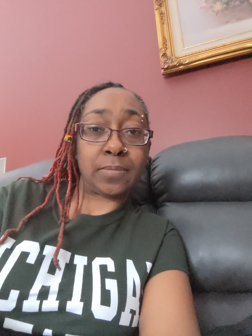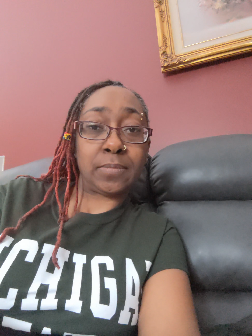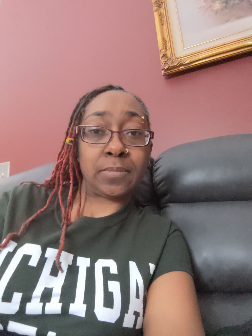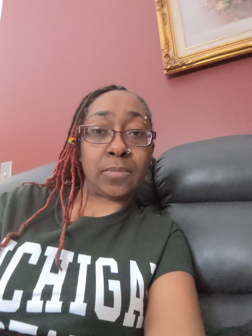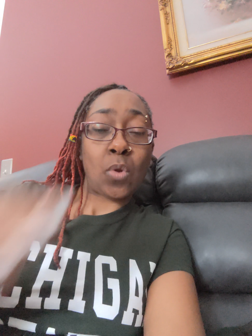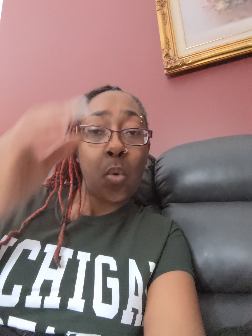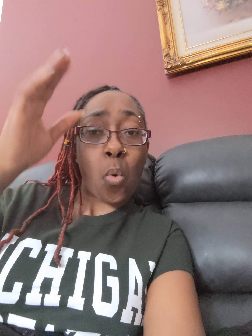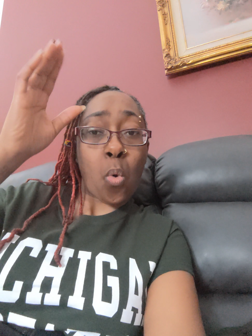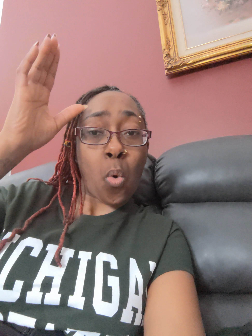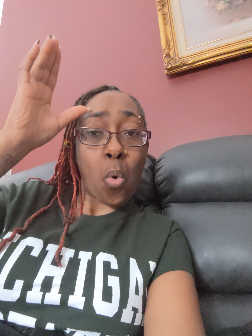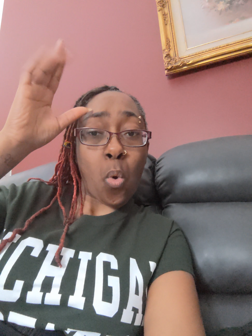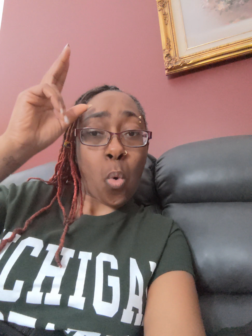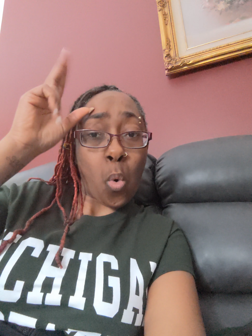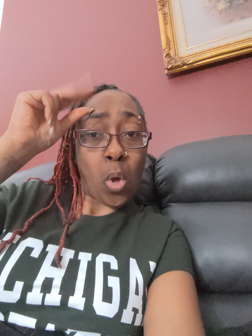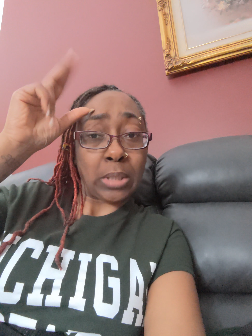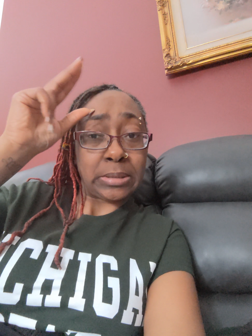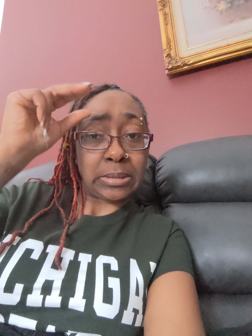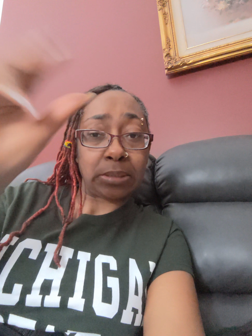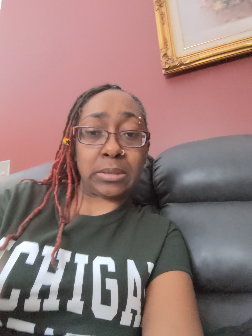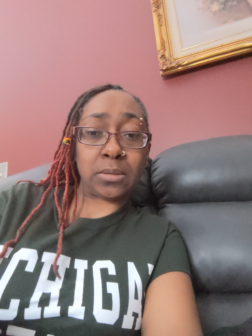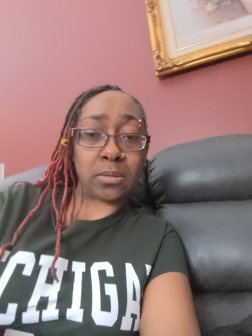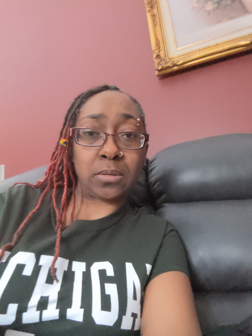horse